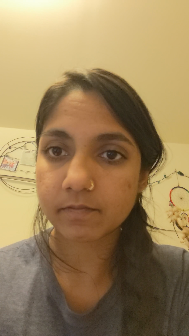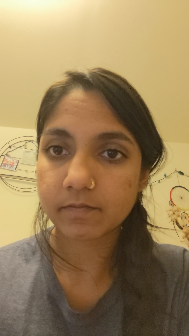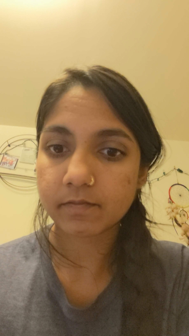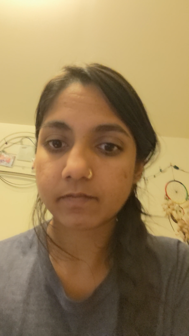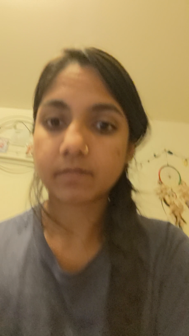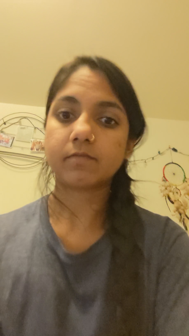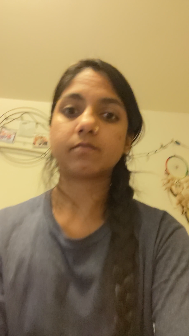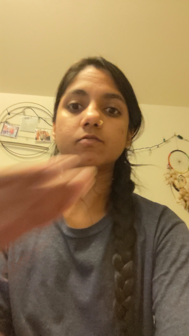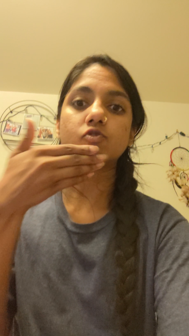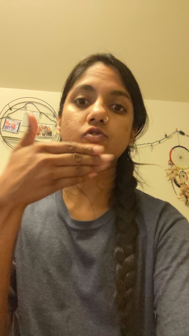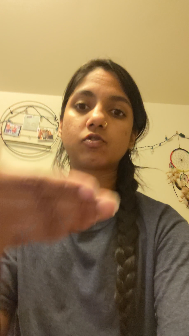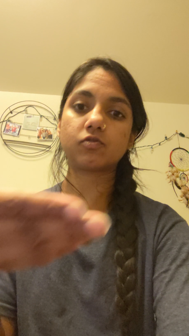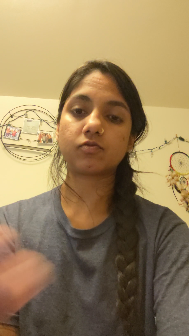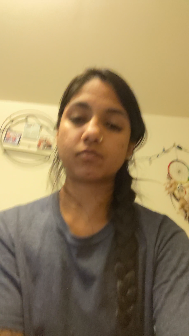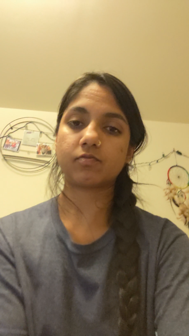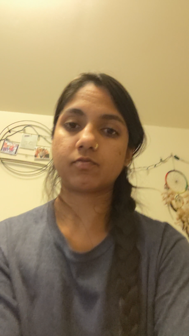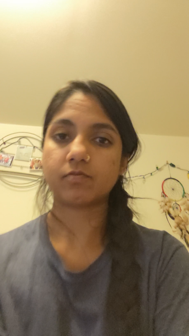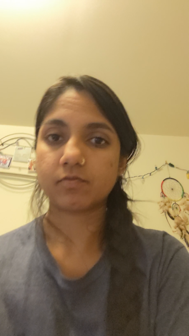good